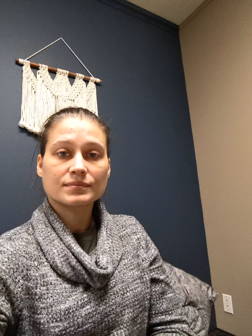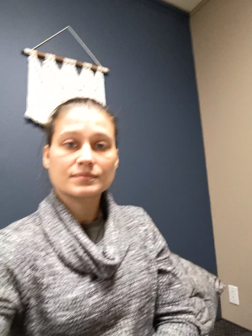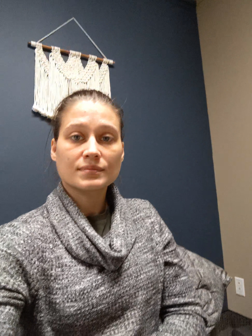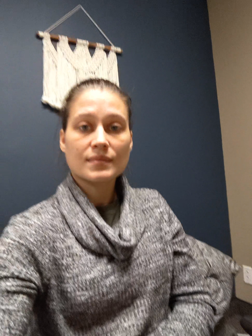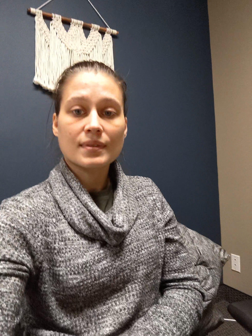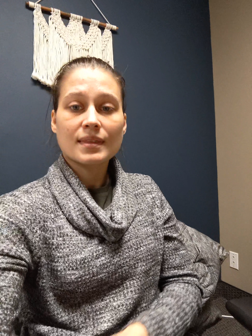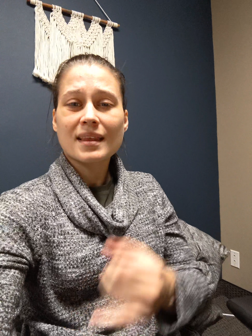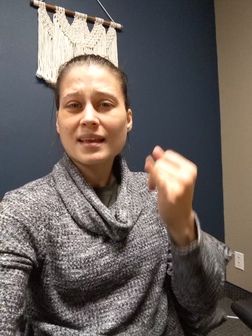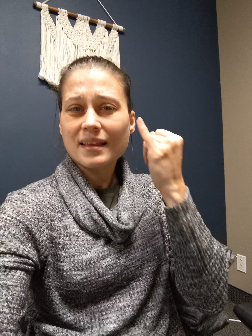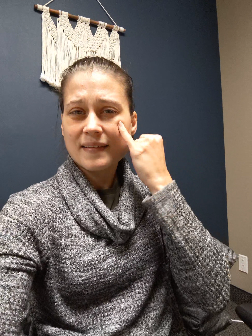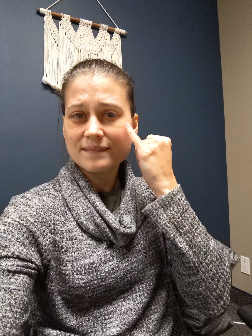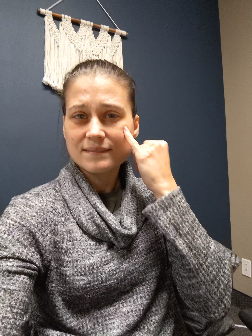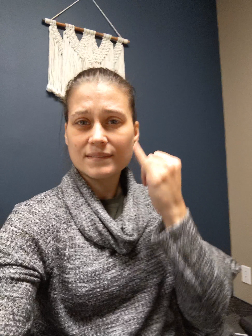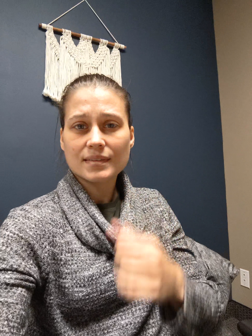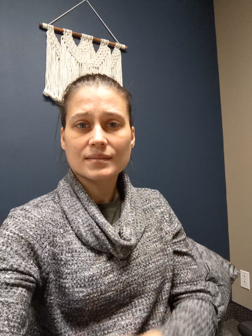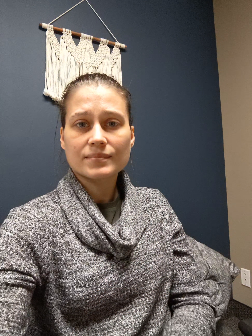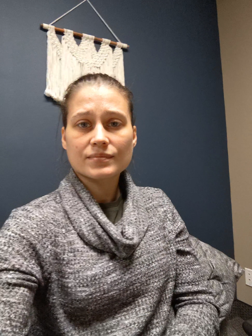if